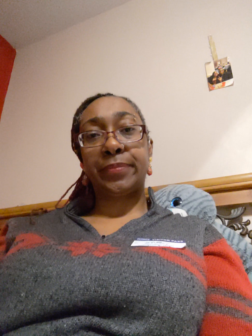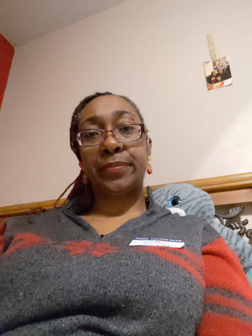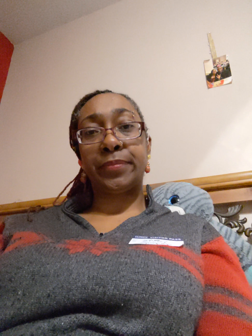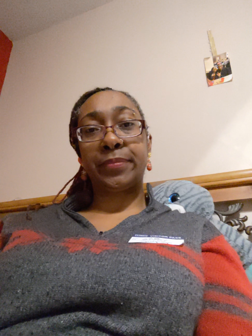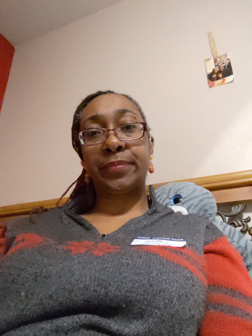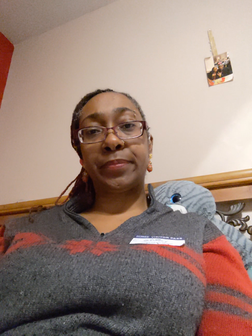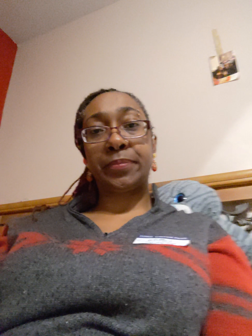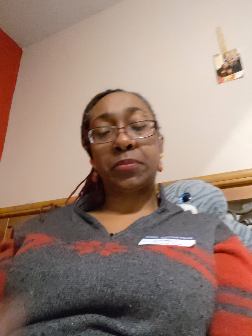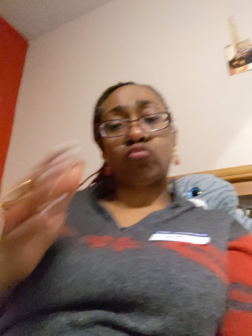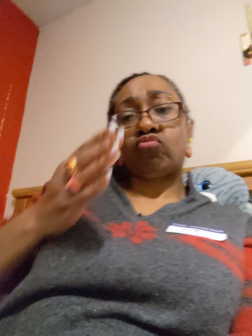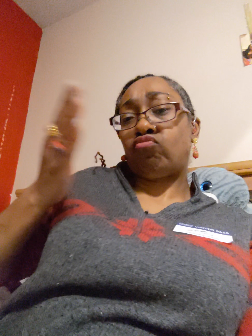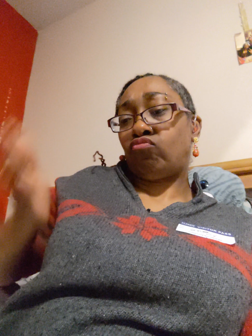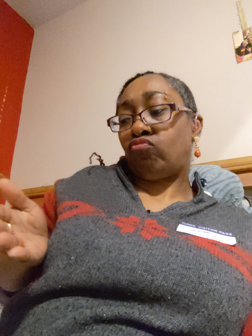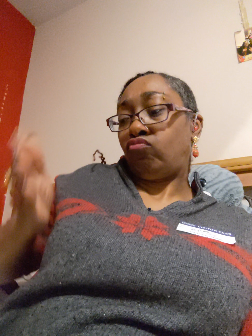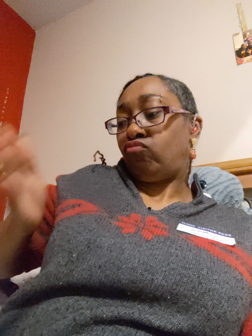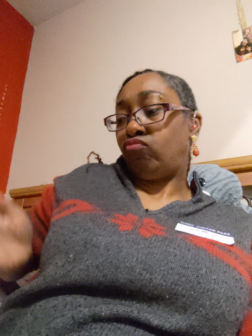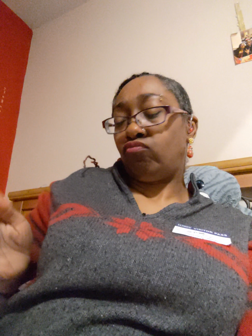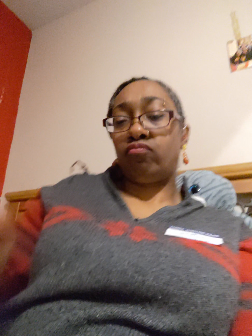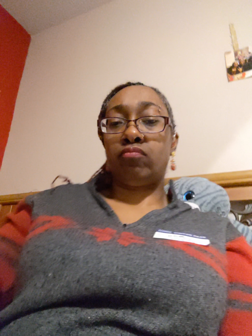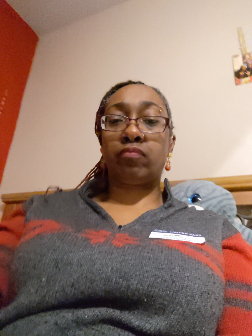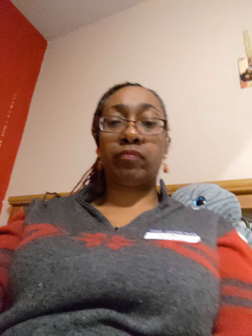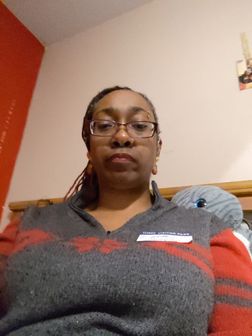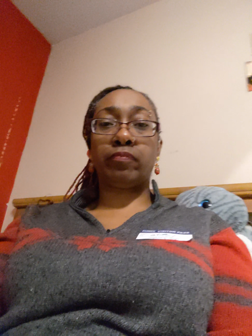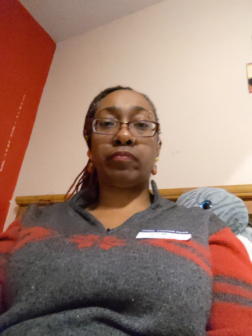beside